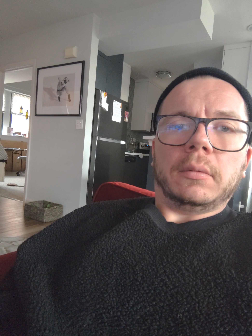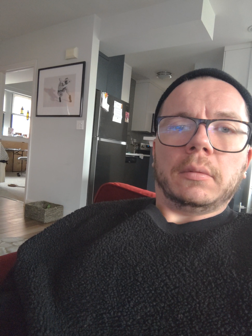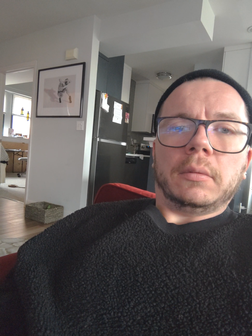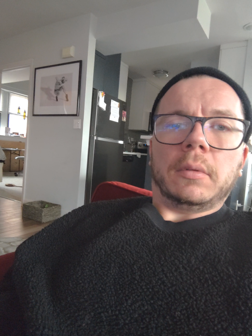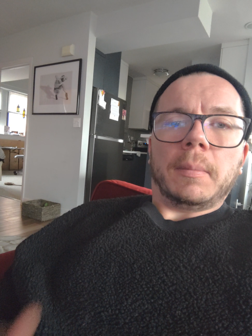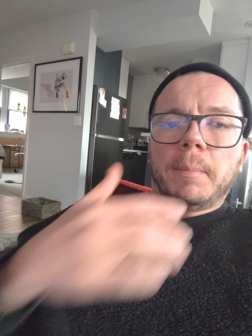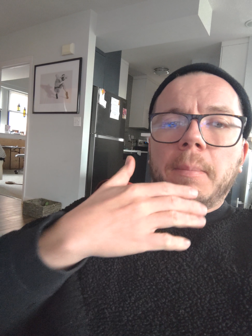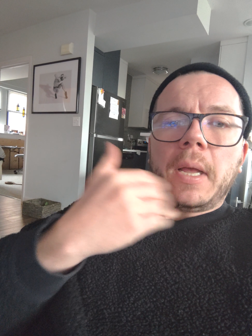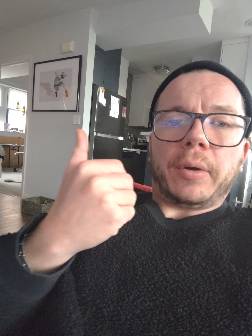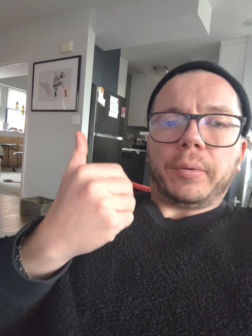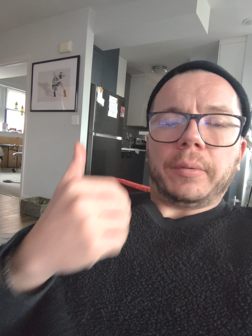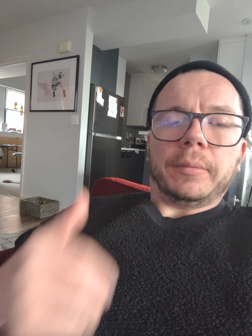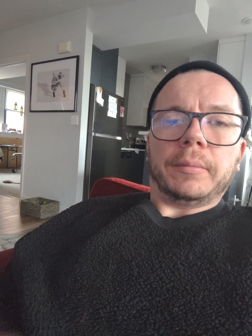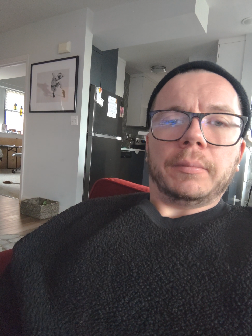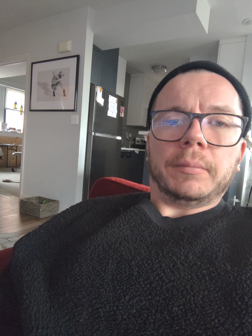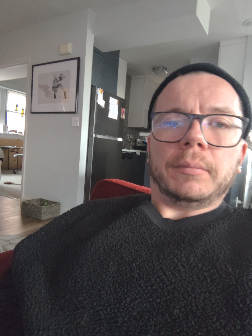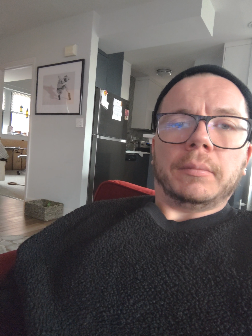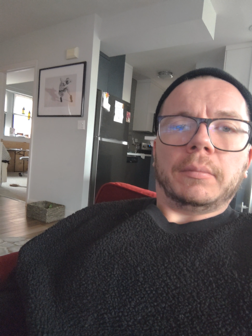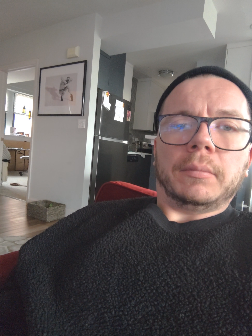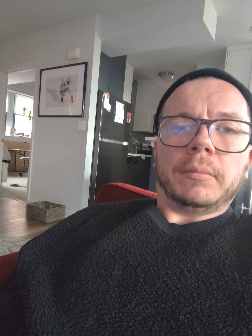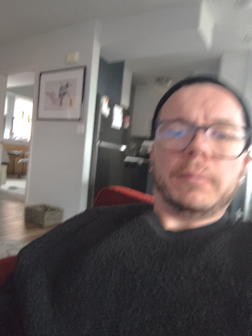better